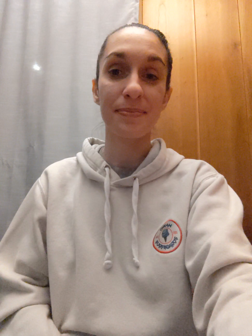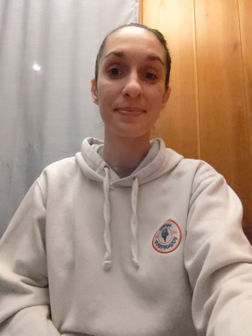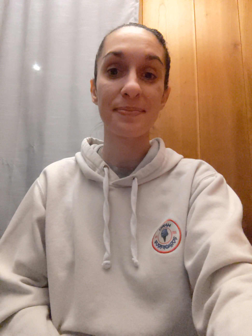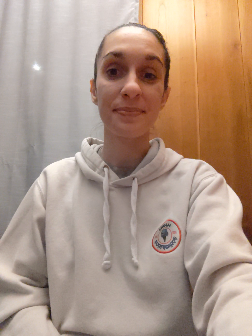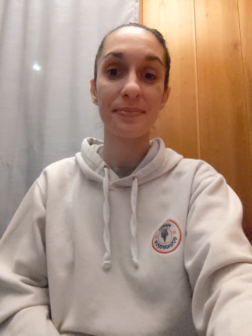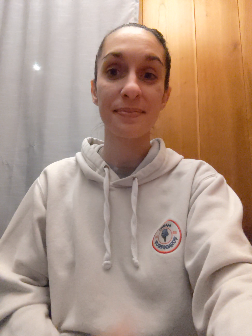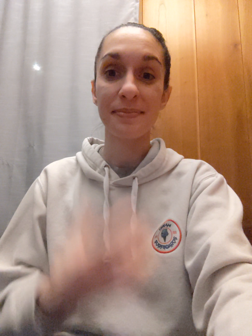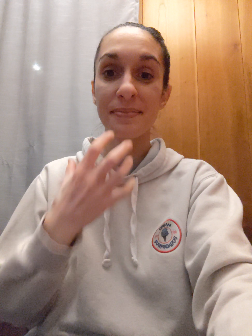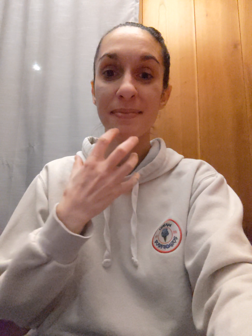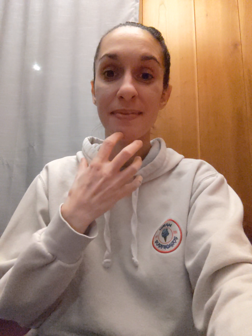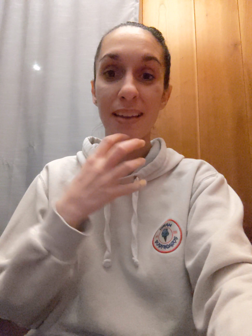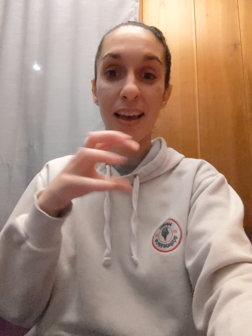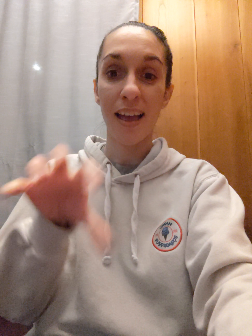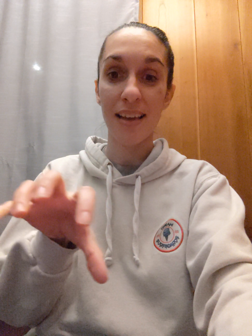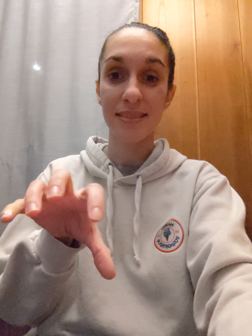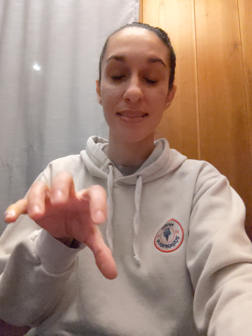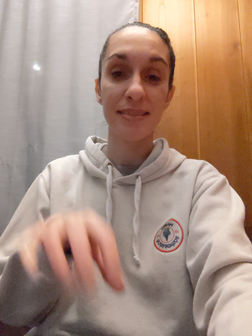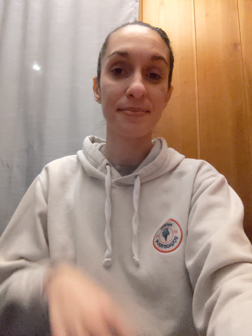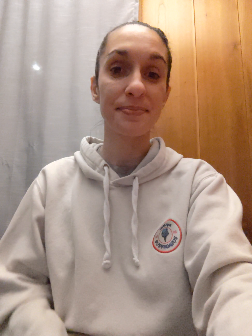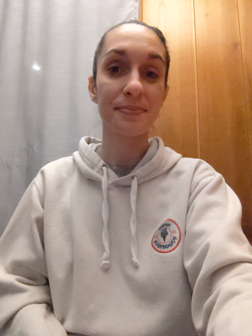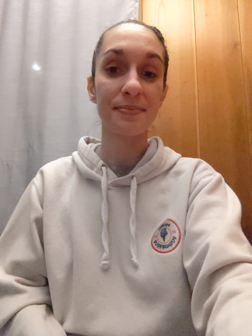hot